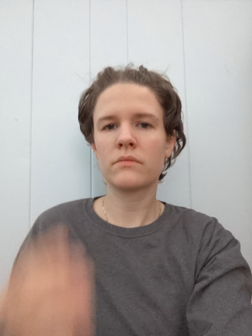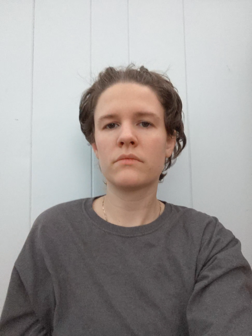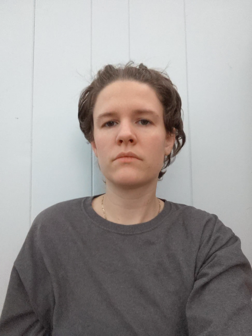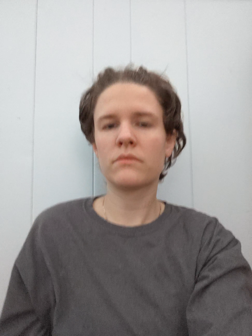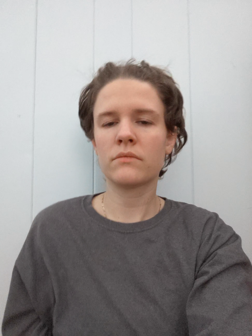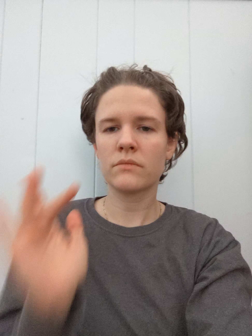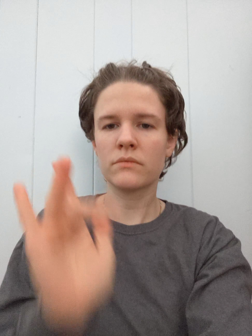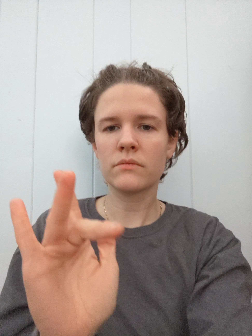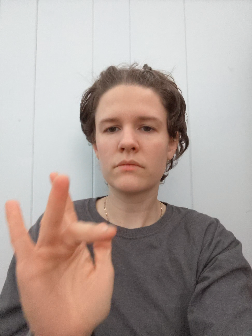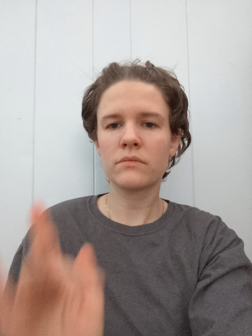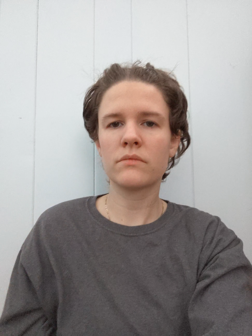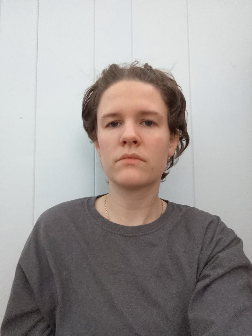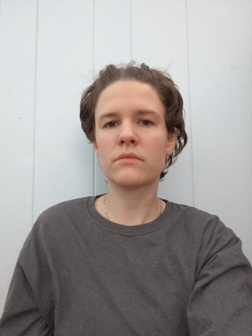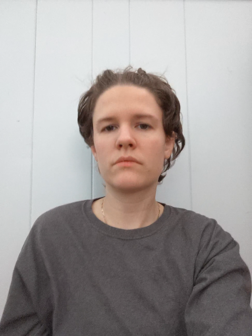touch